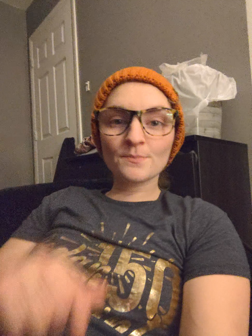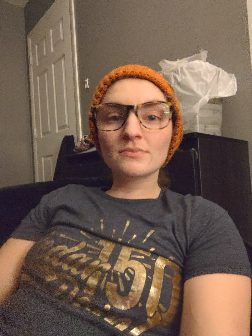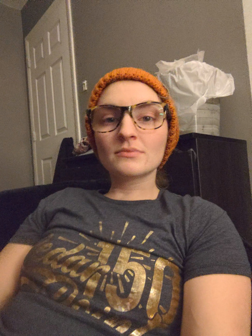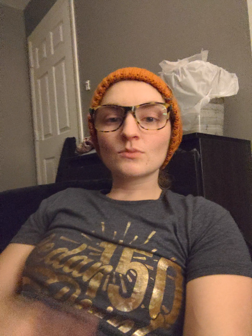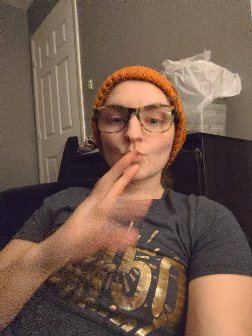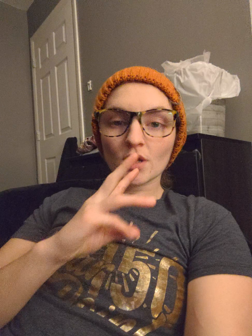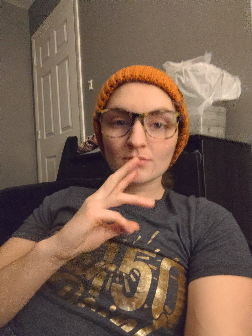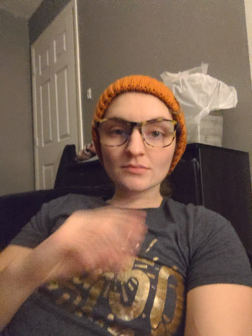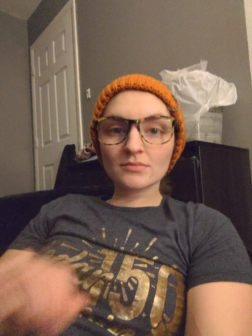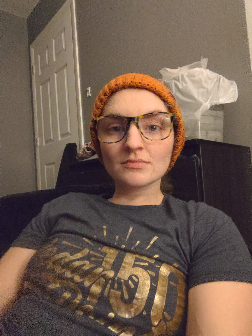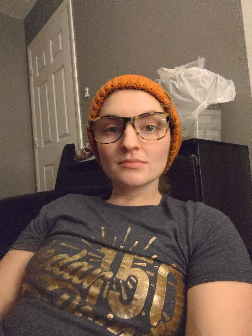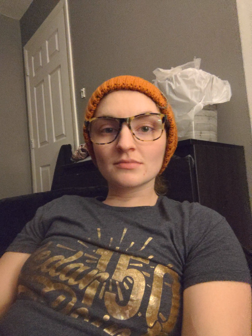water